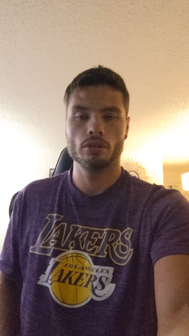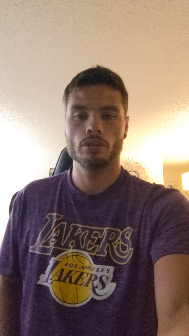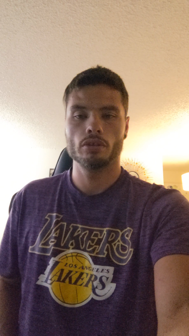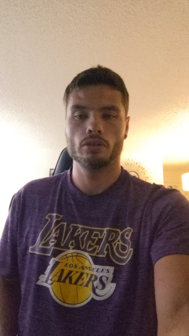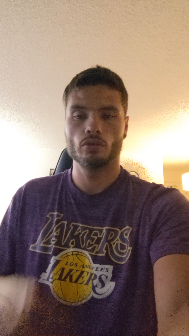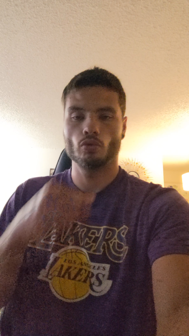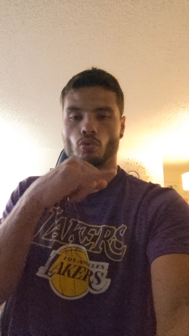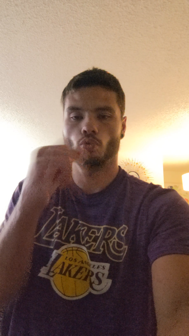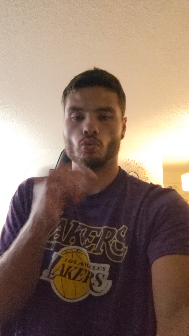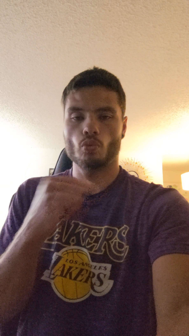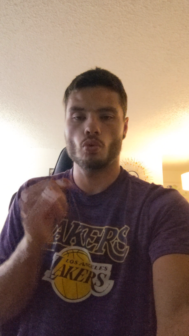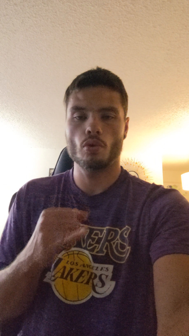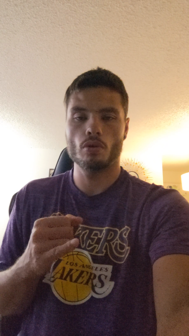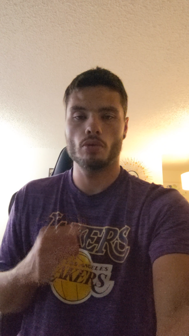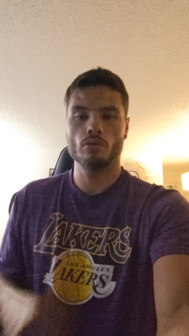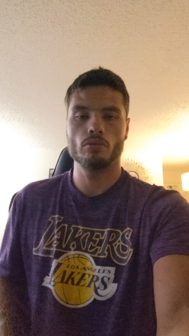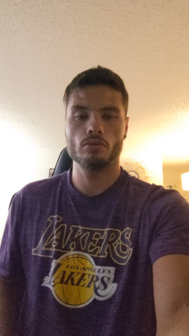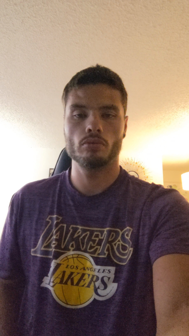draw